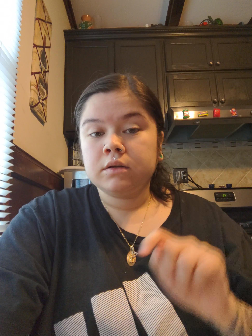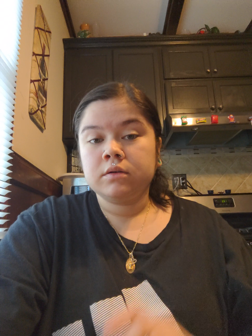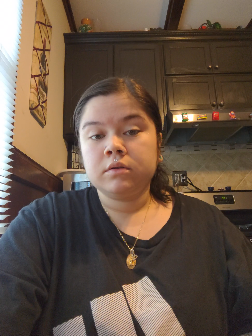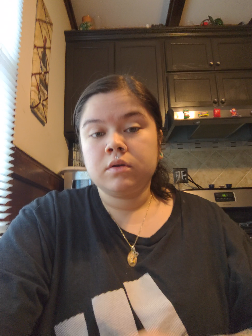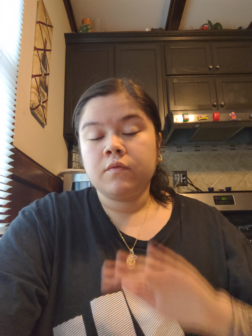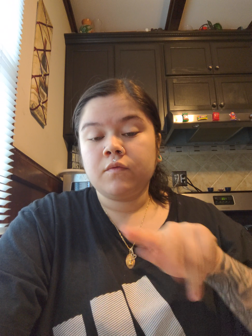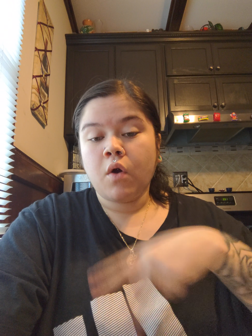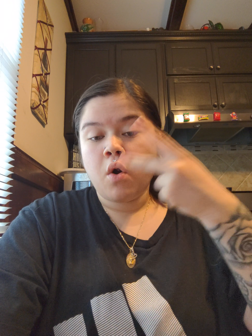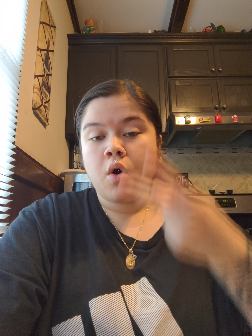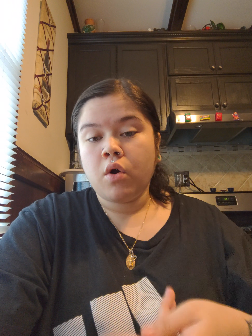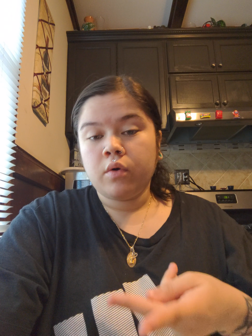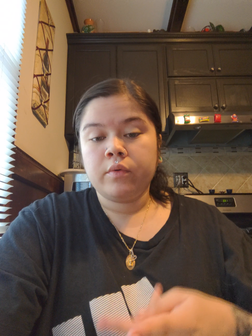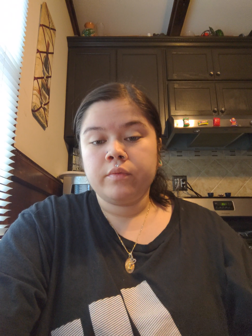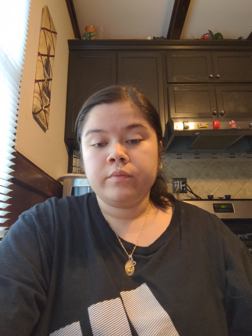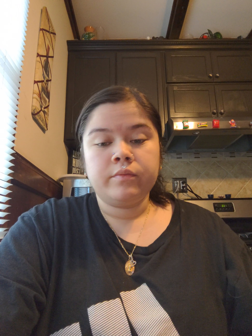fall